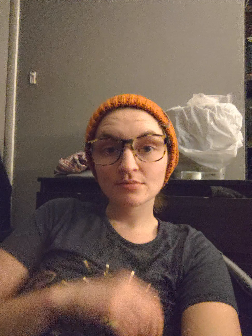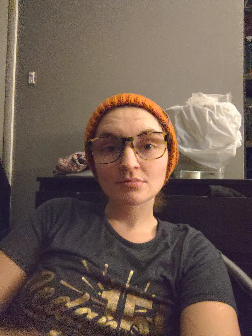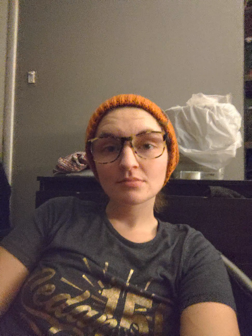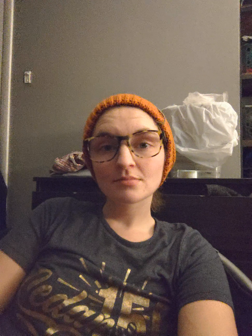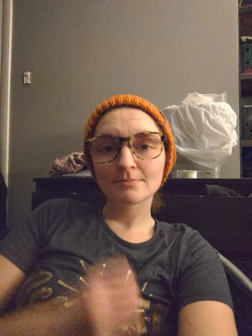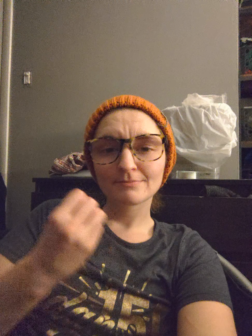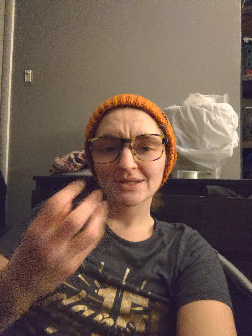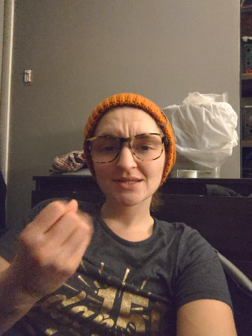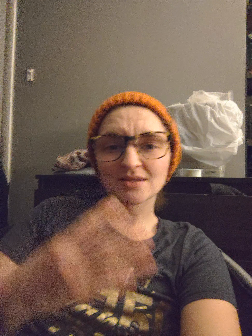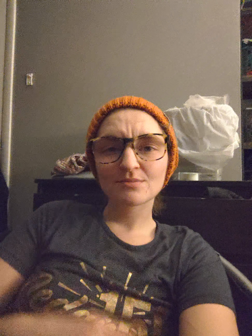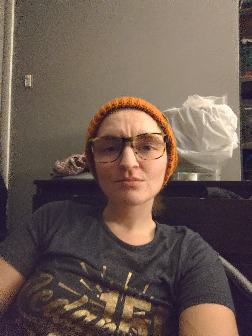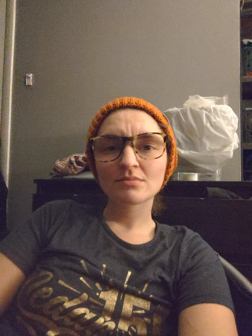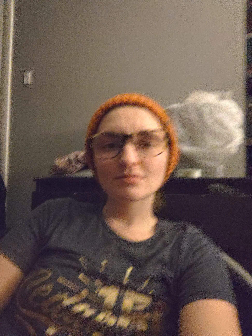many